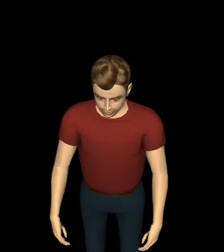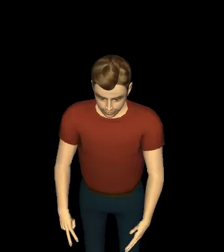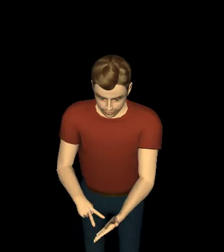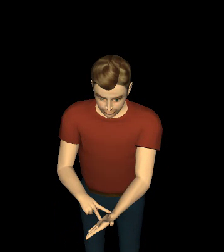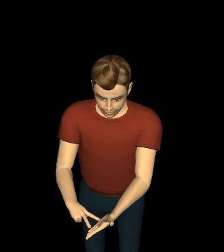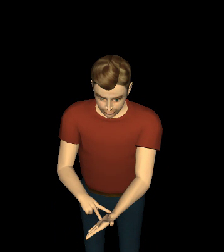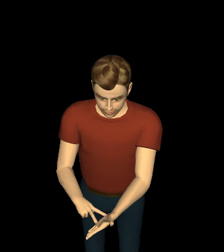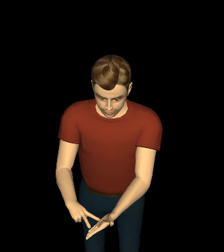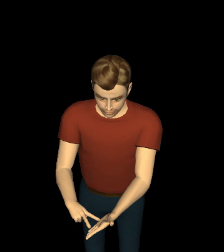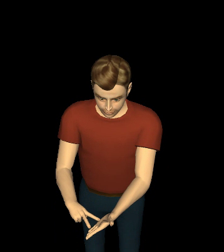يقرأ